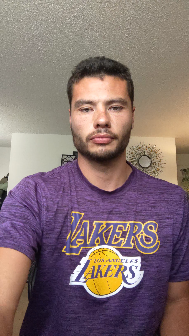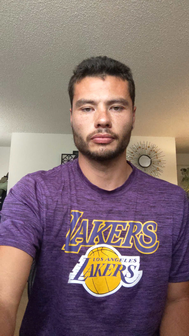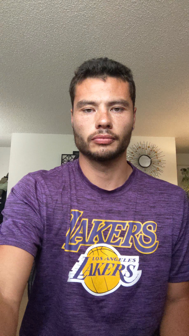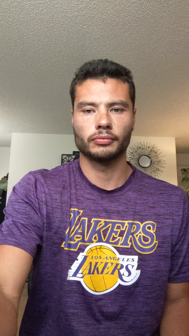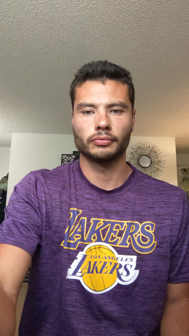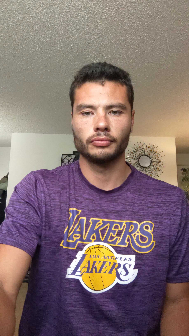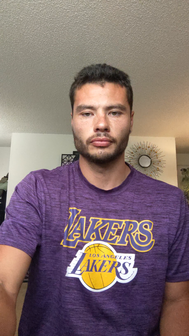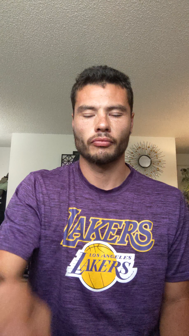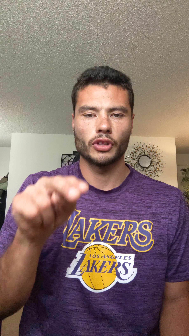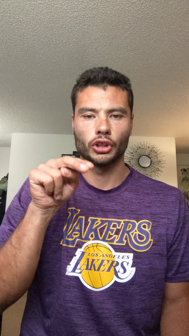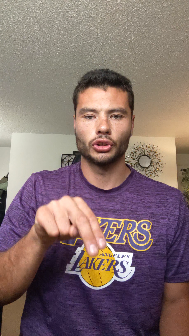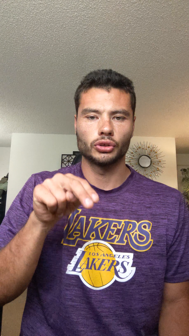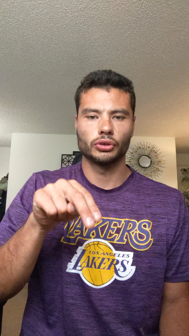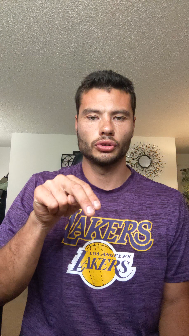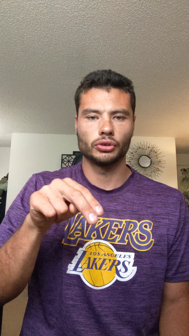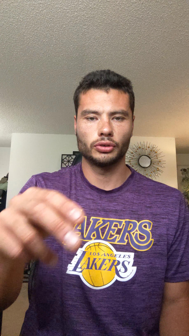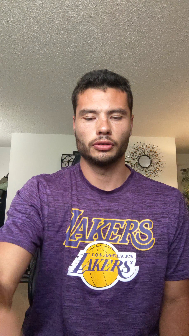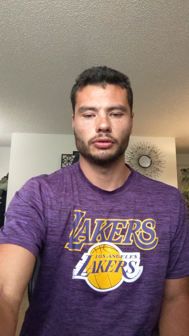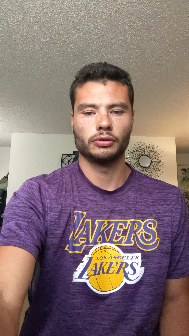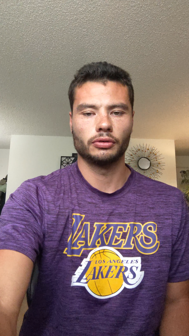nurse